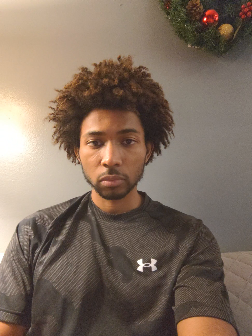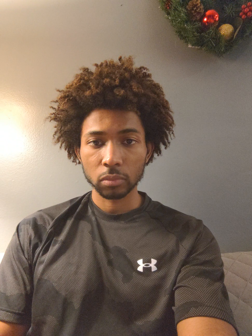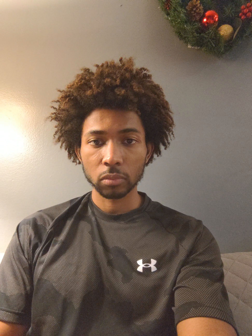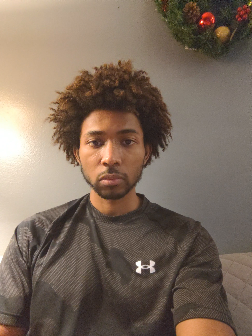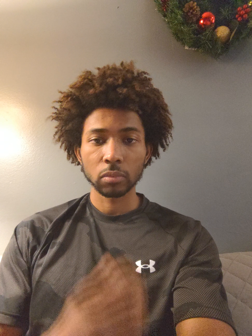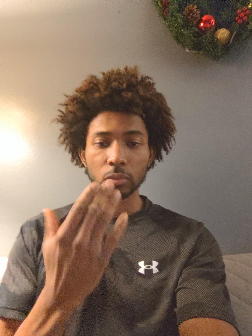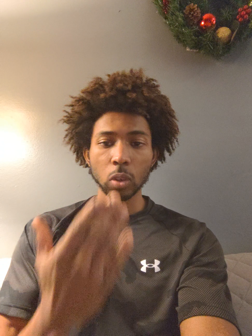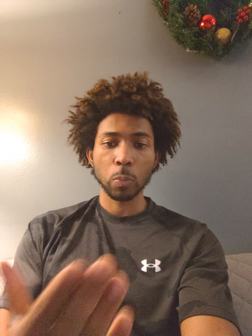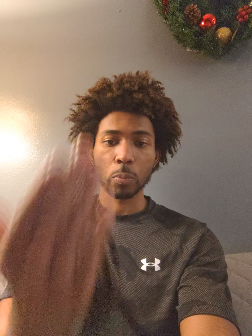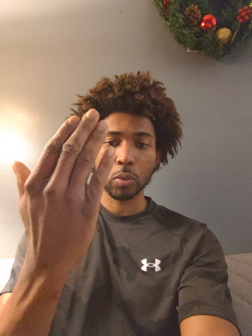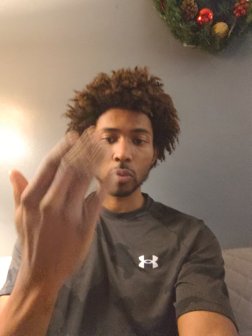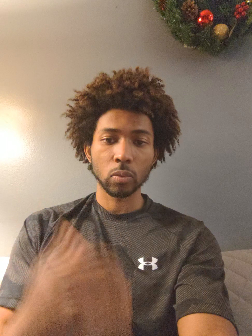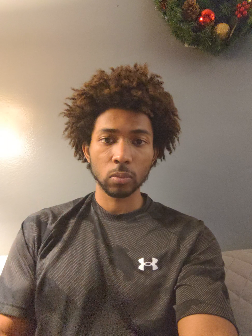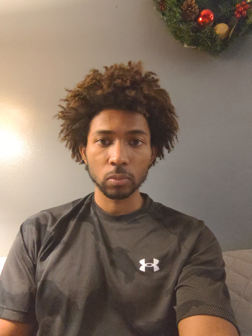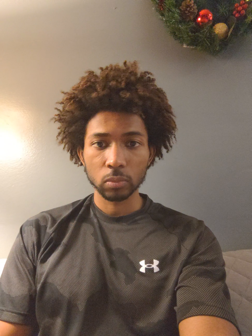morning